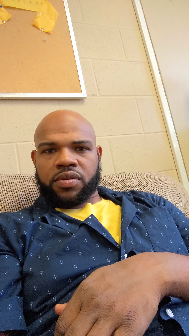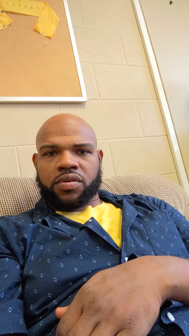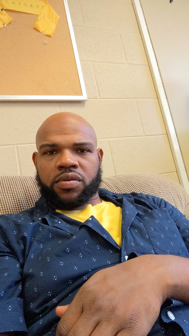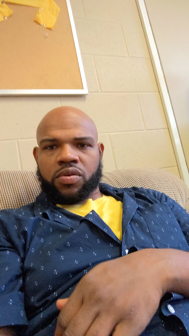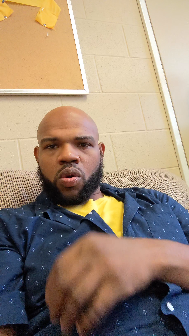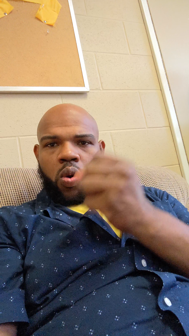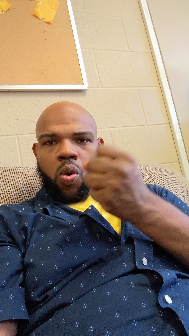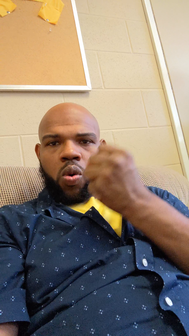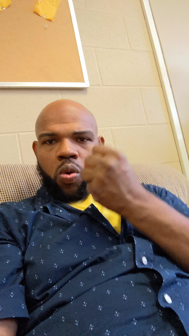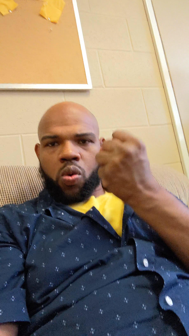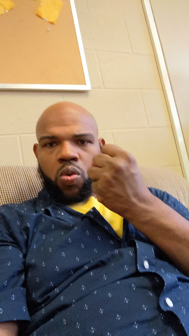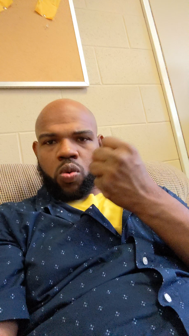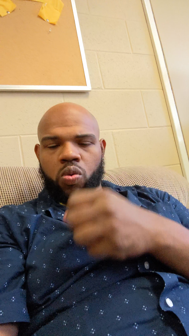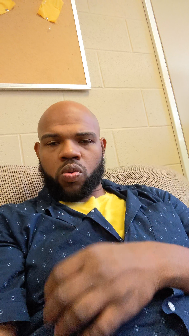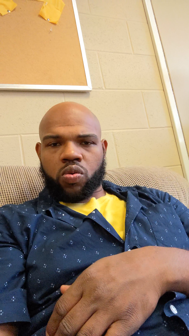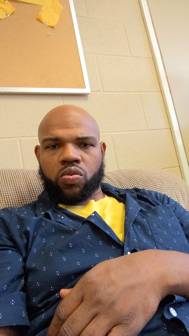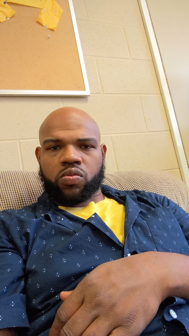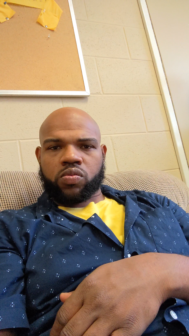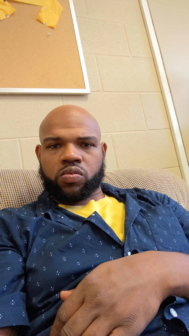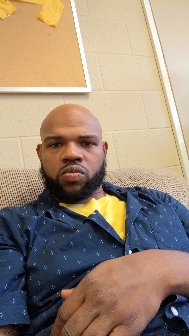hold